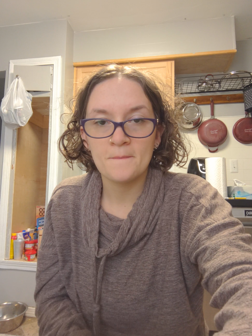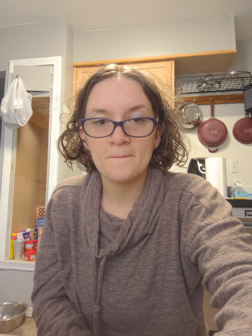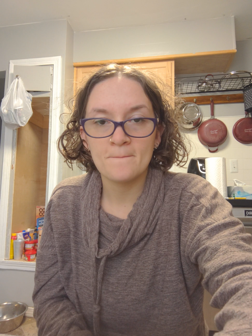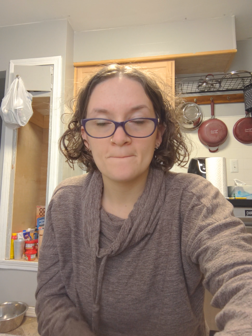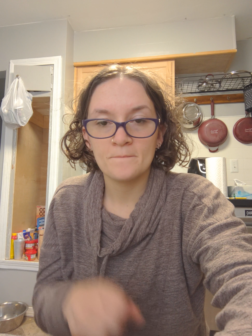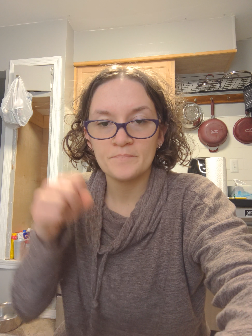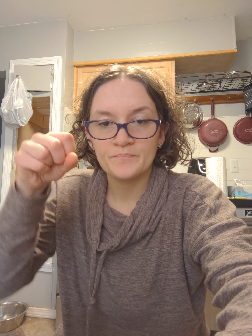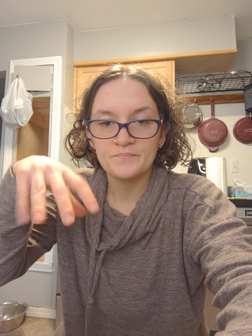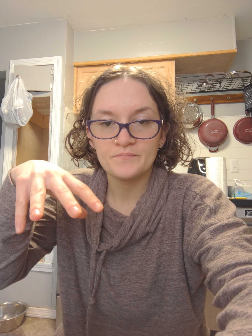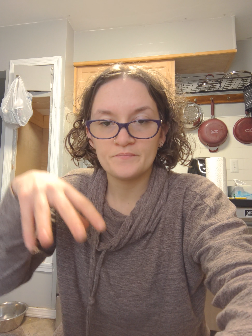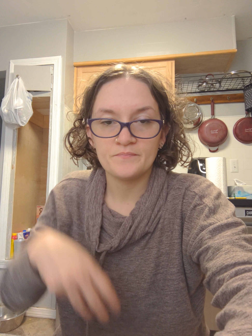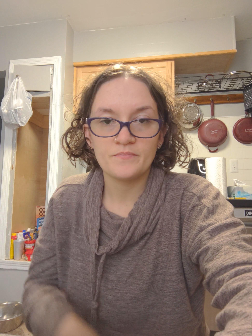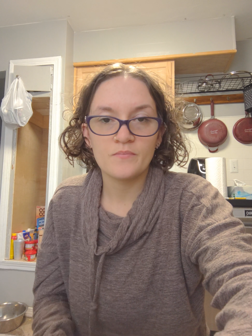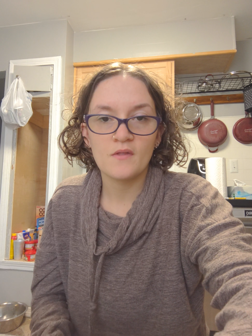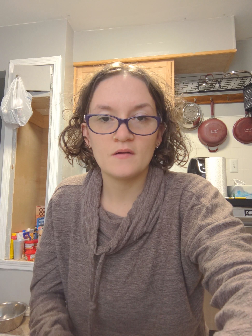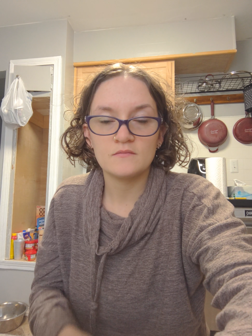drop